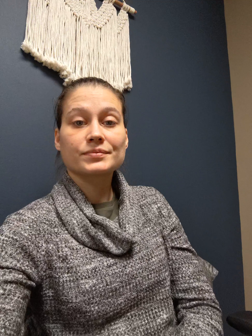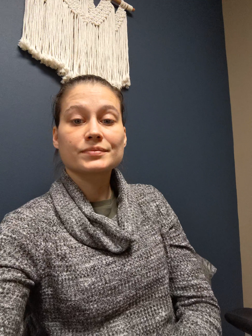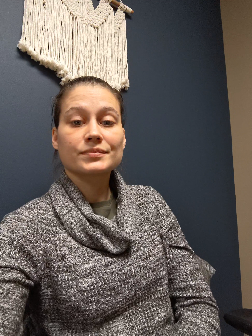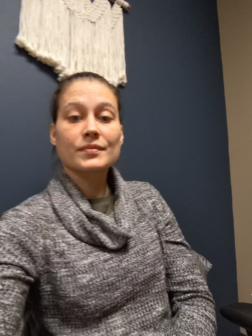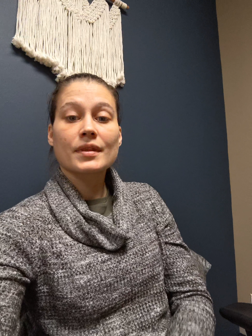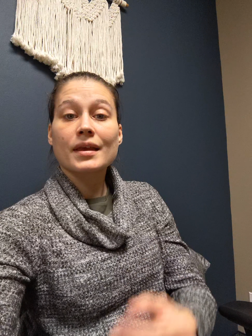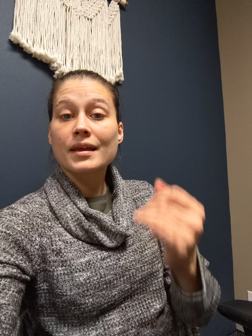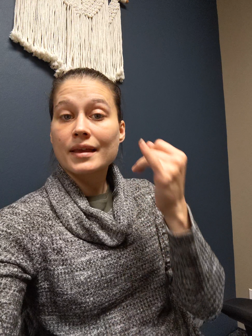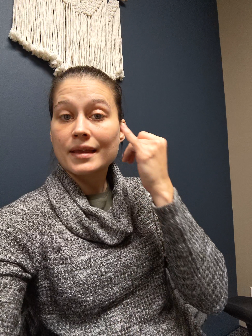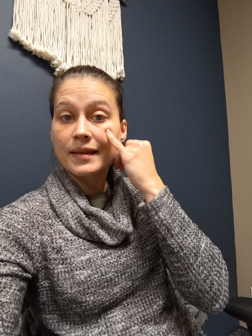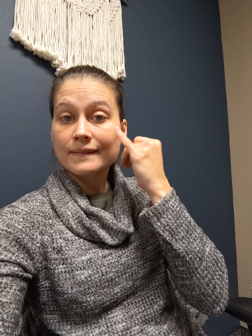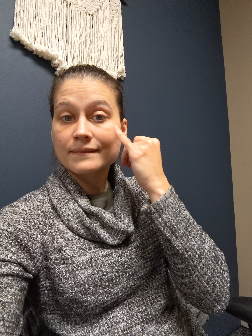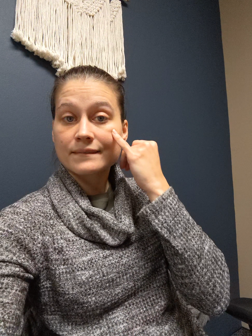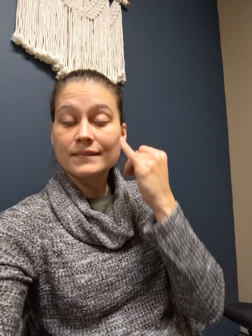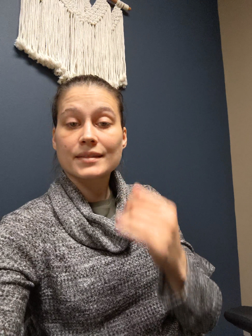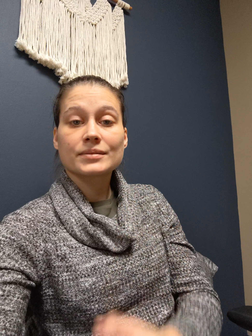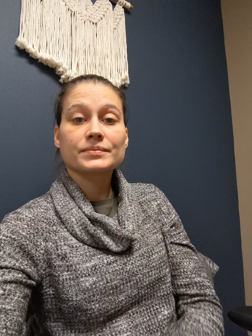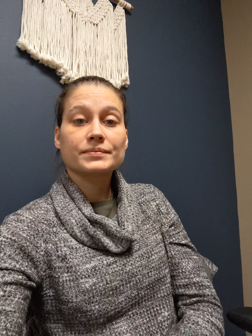if